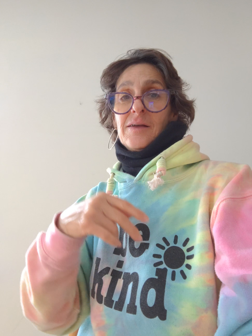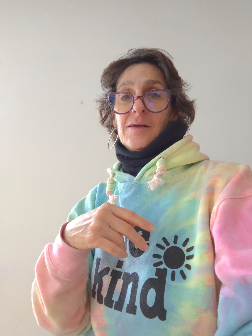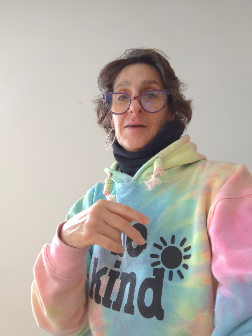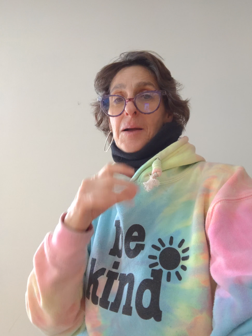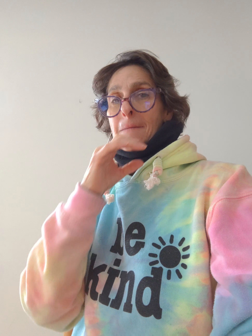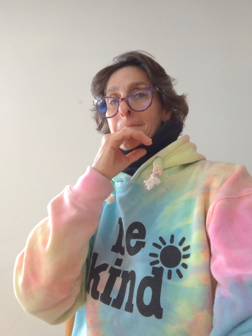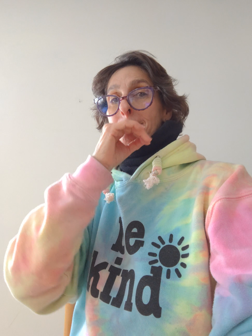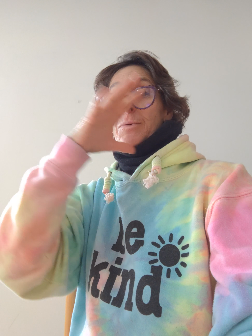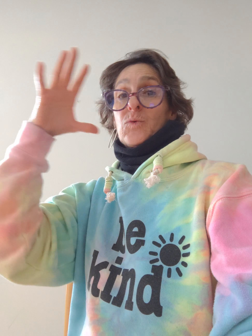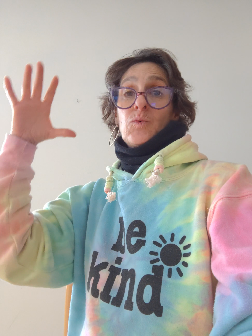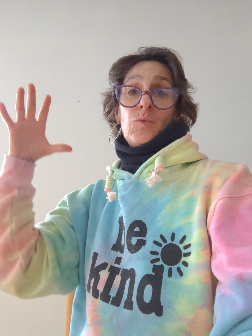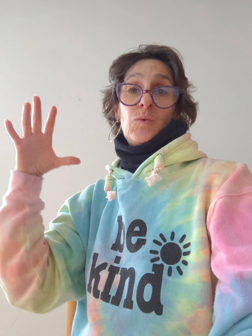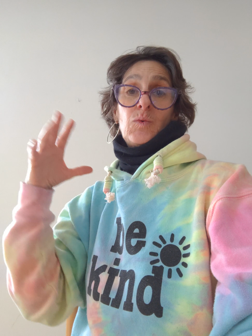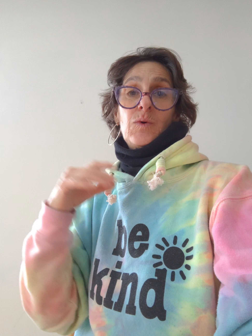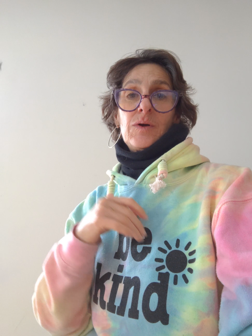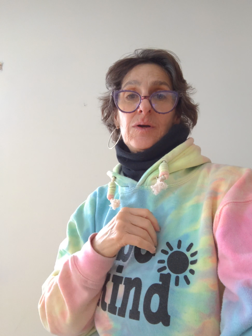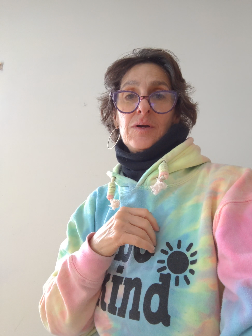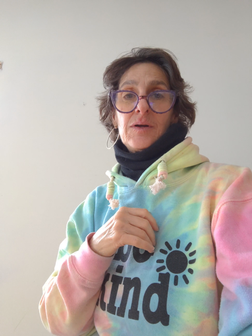balloon